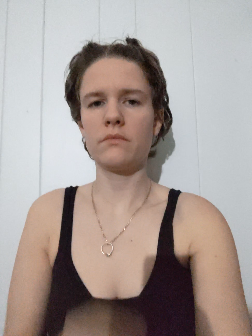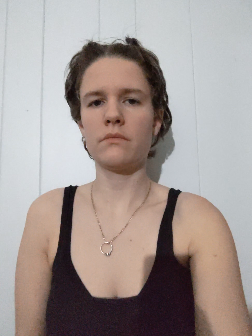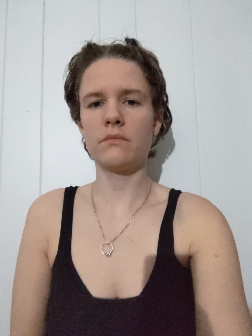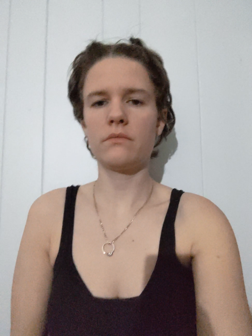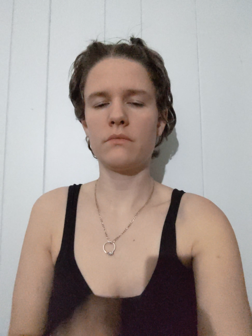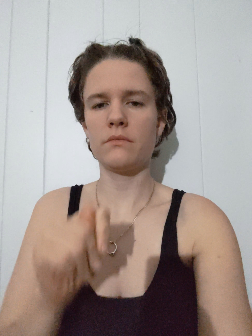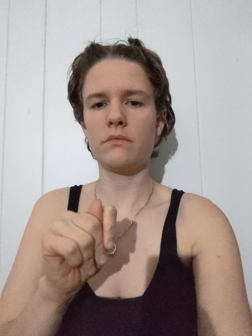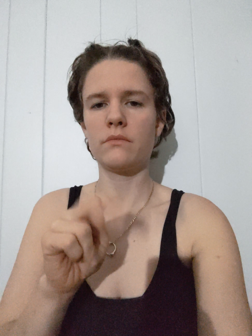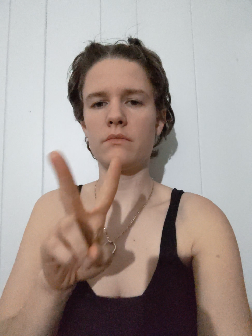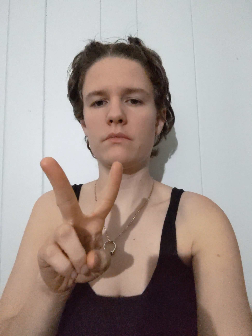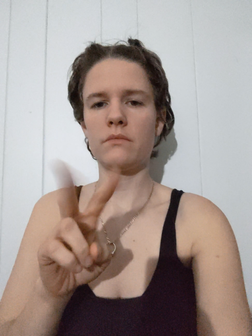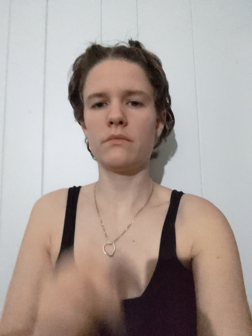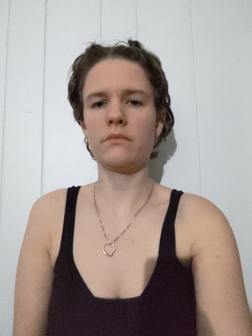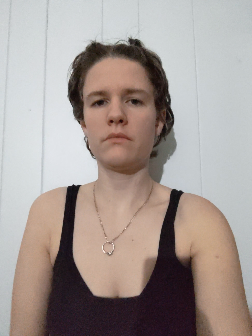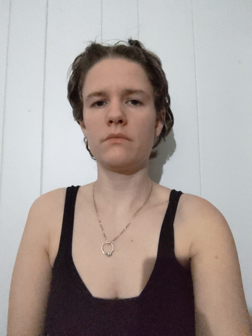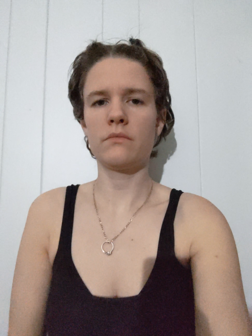TV